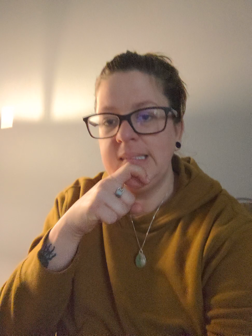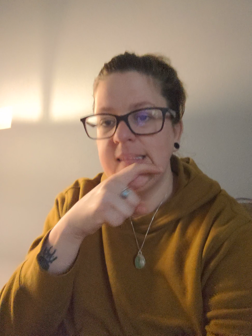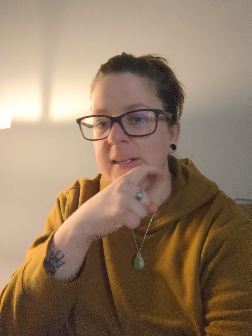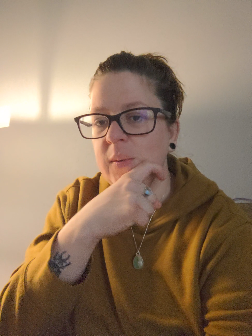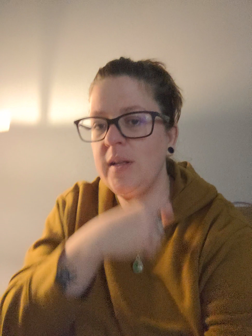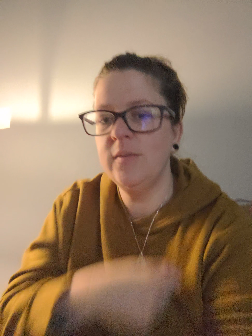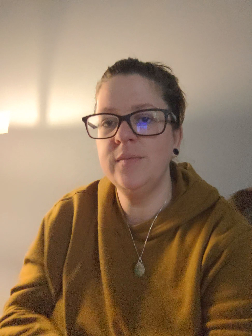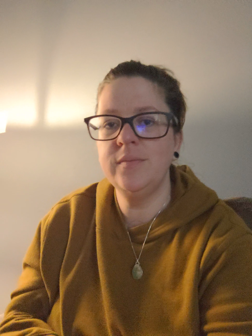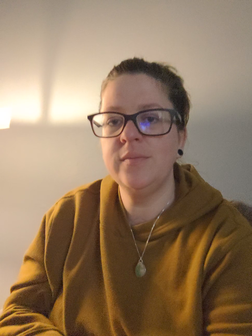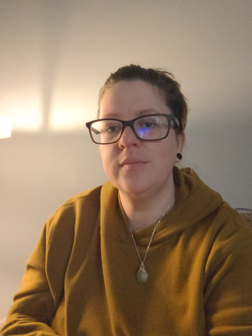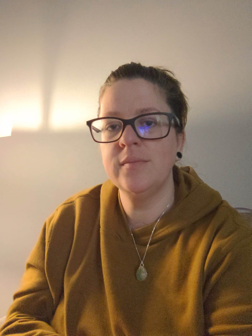cereal